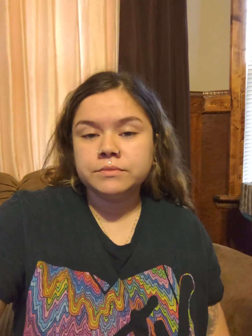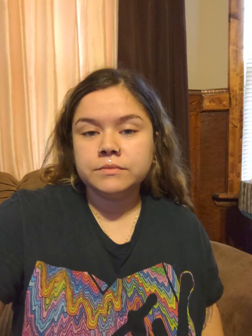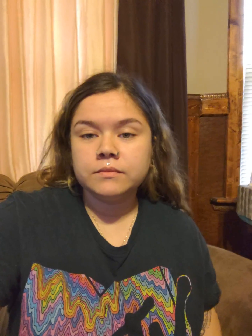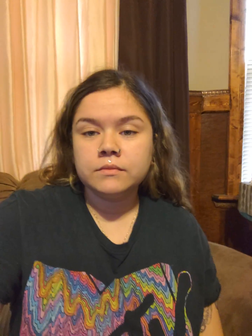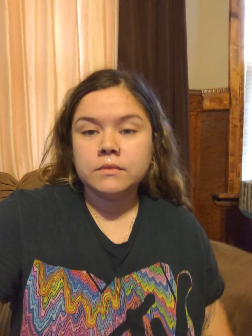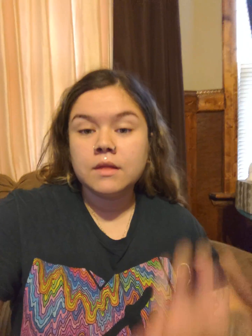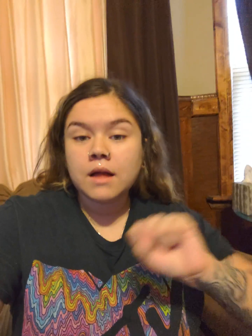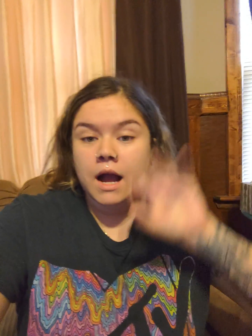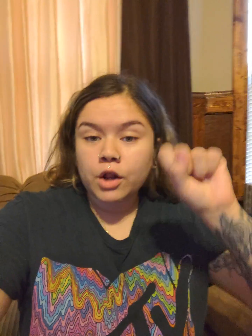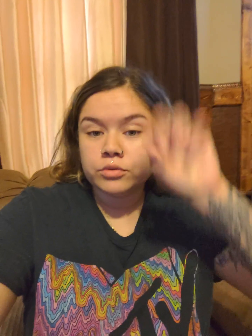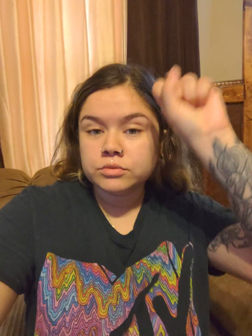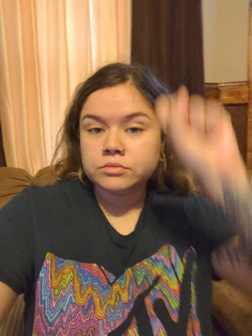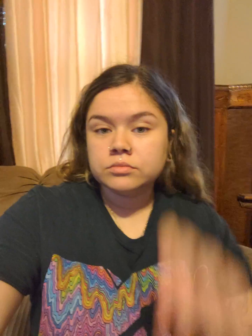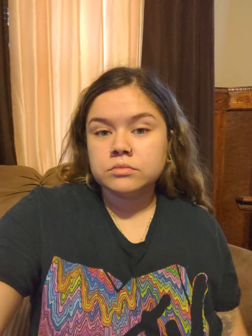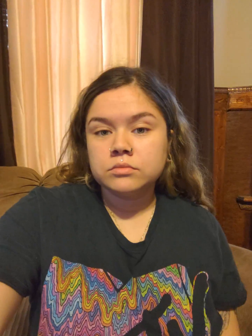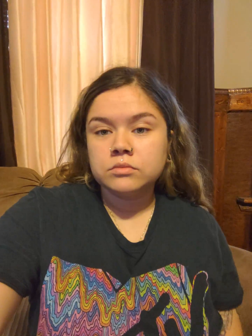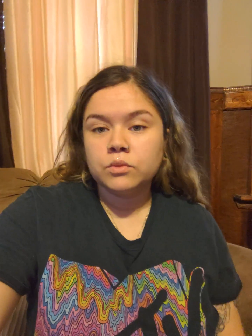ladder